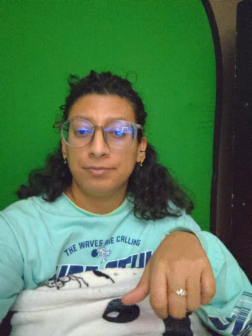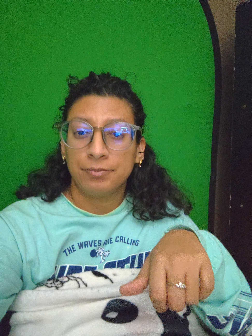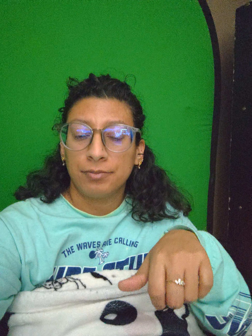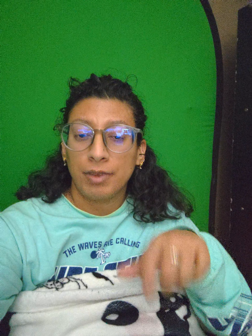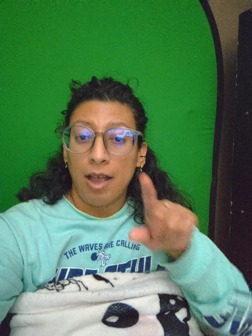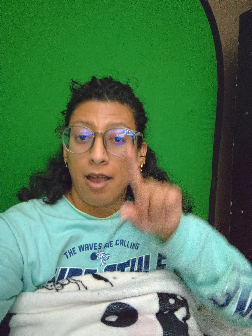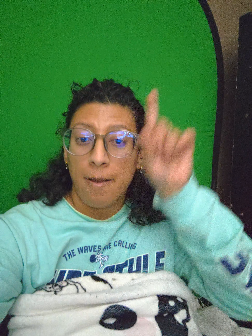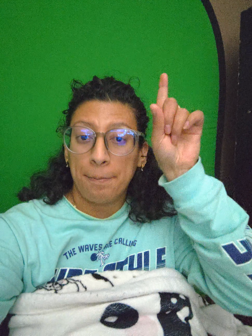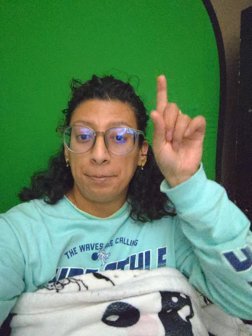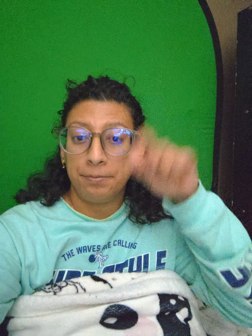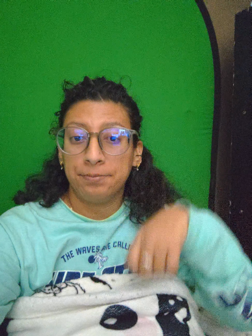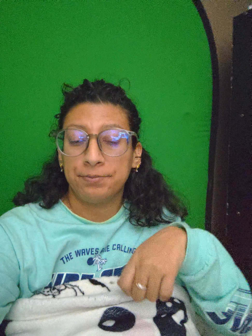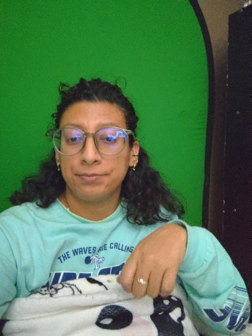up